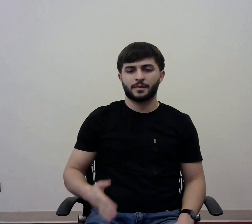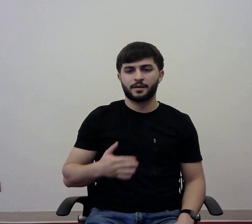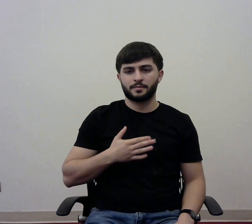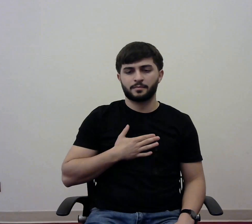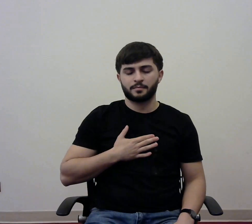mən